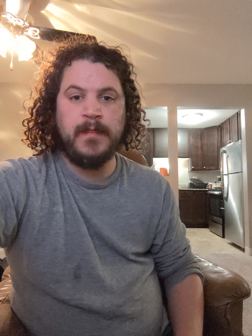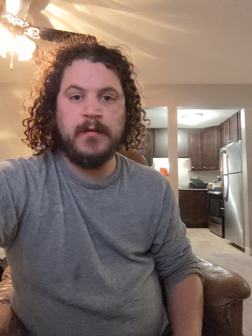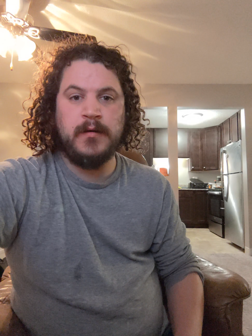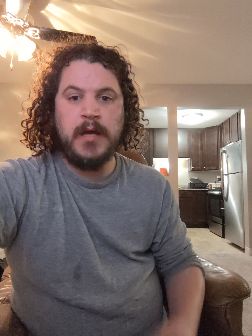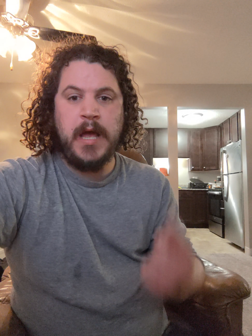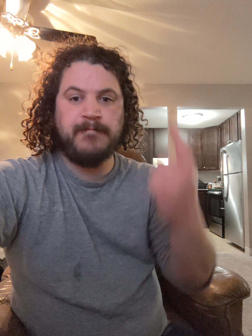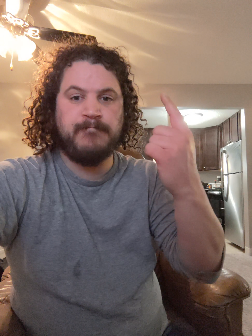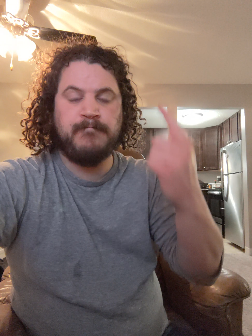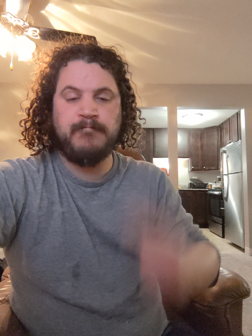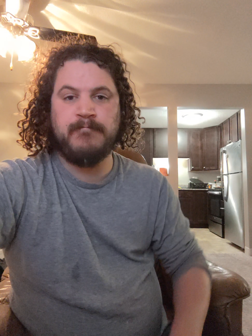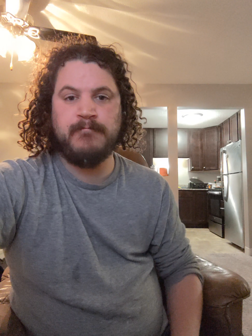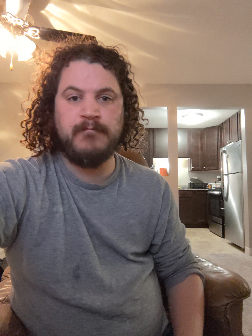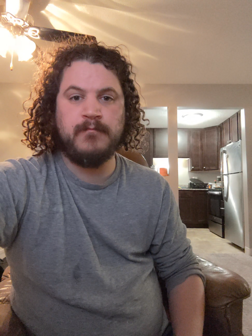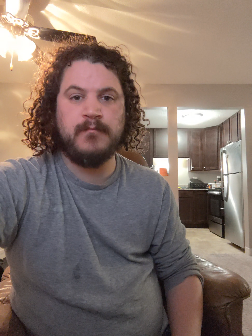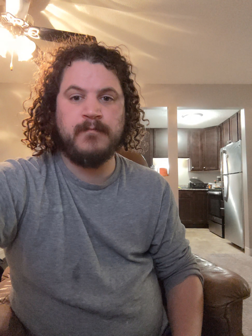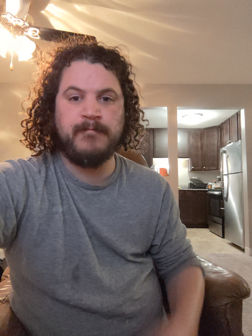up